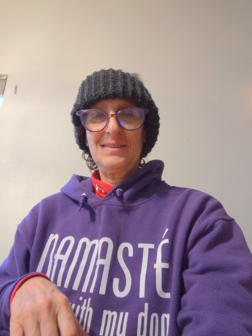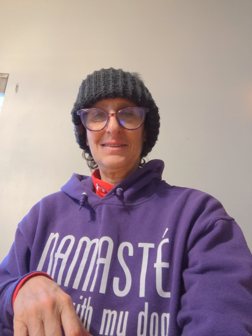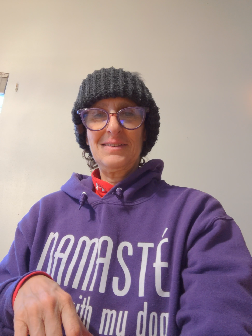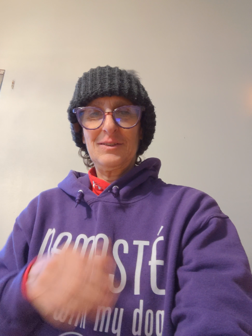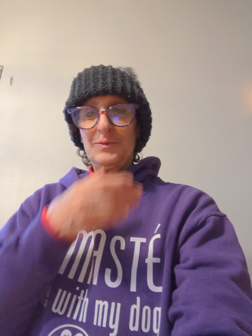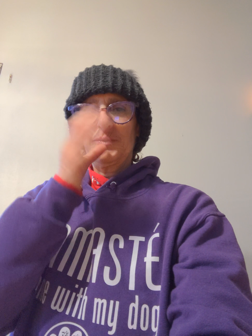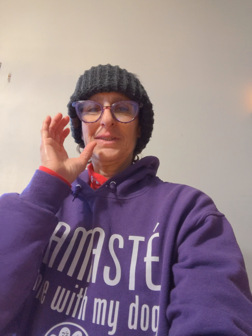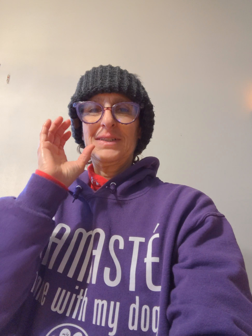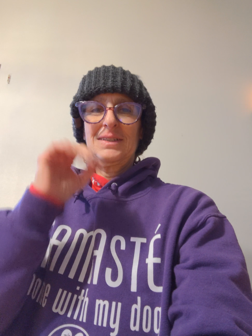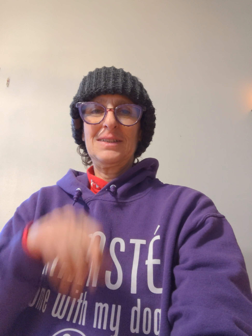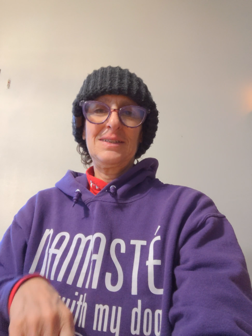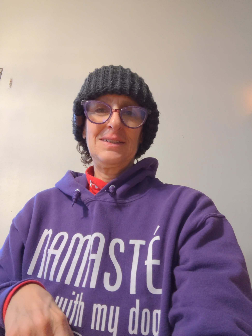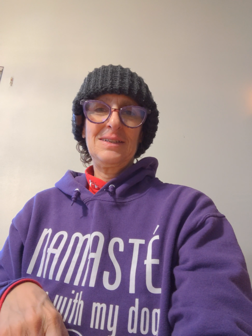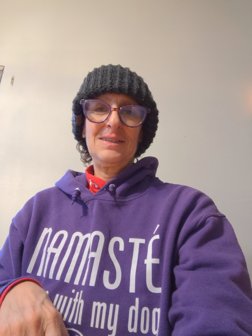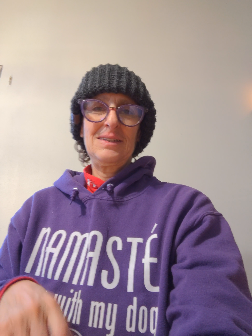drink